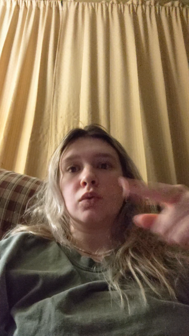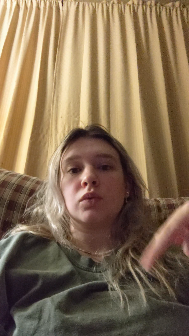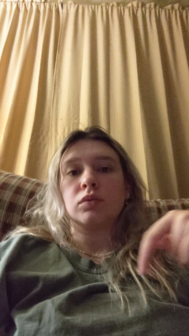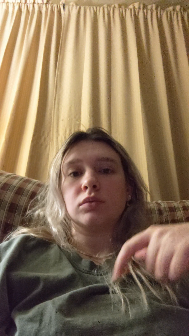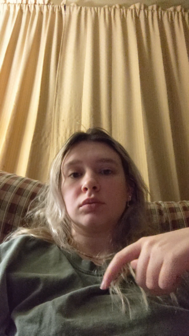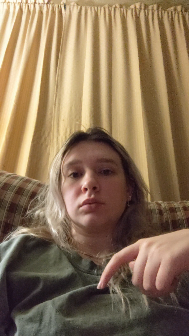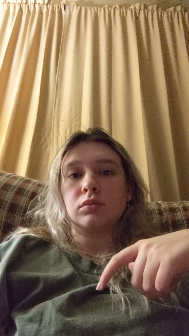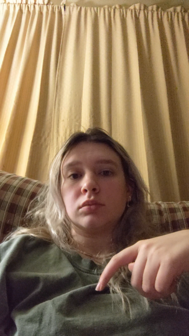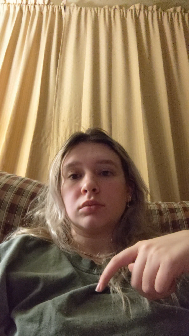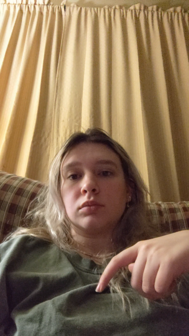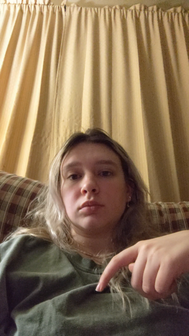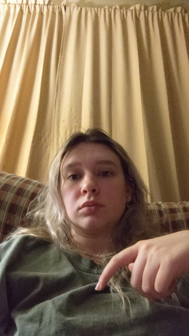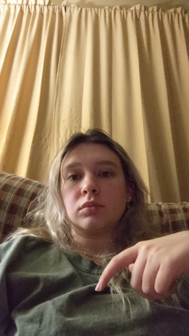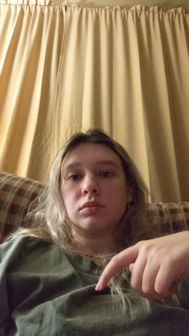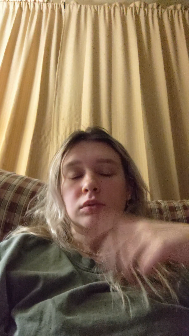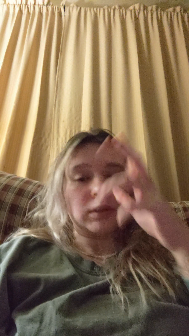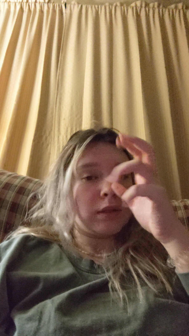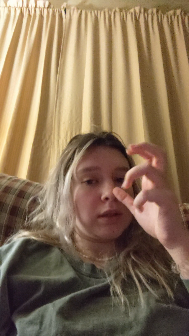ant